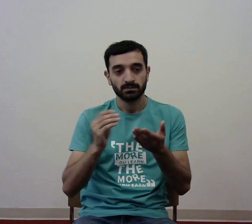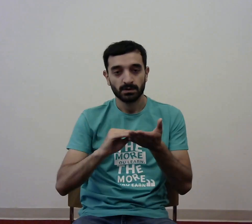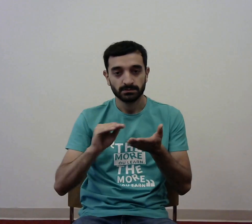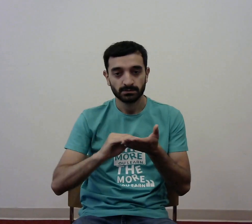yazı